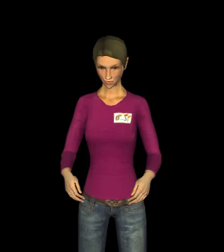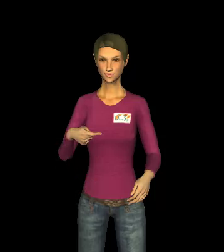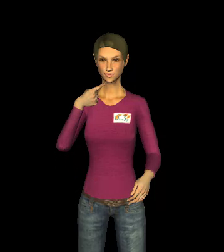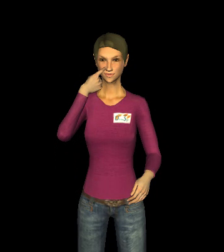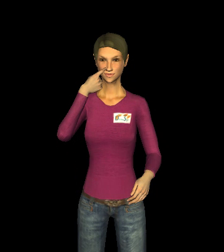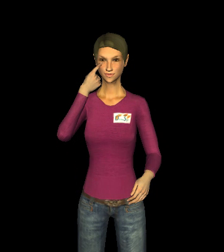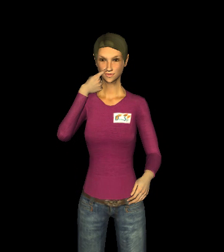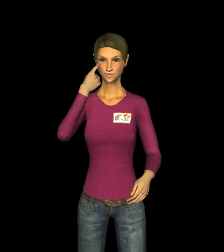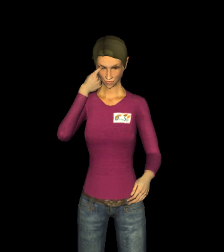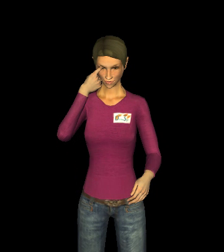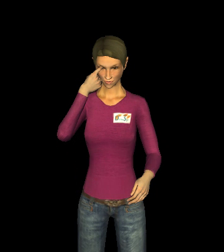يراقب